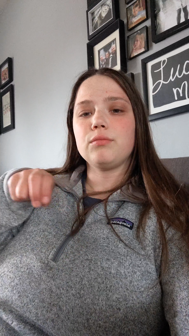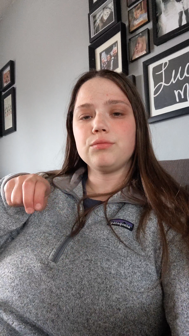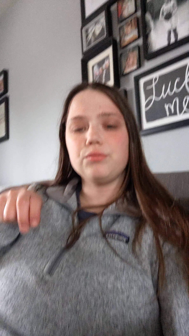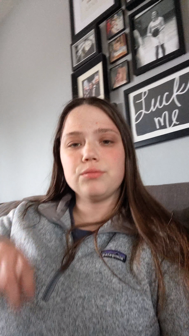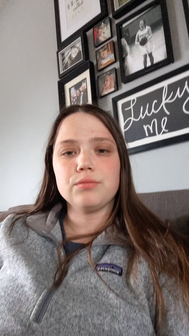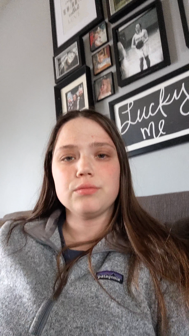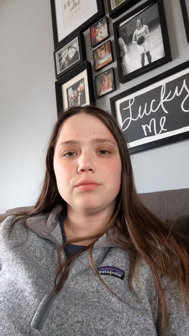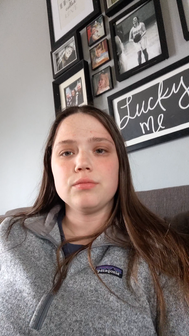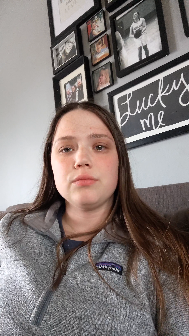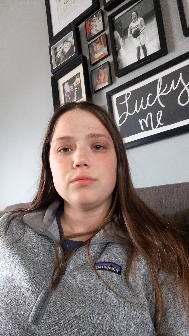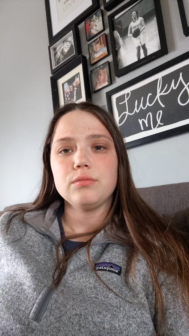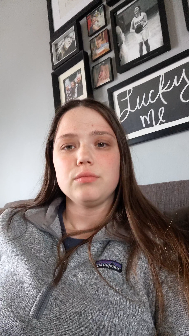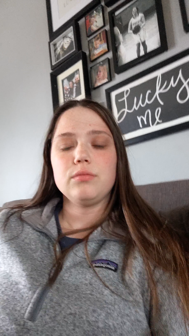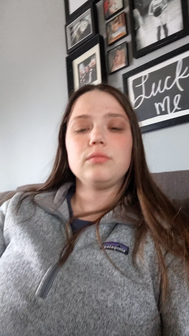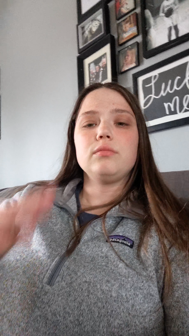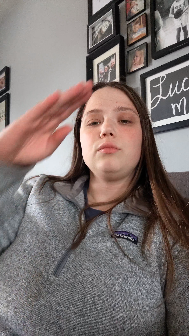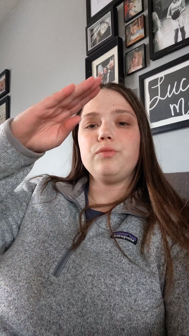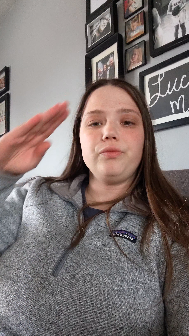roof